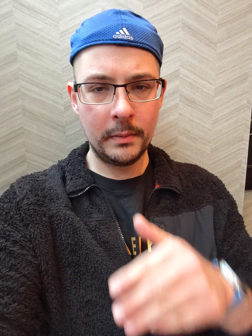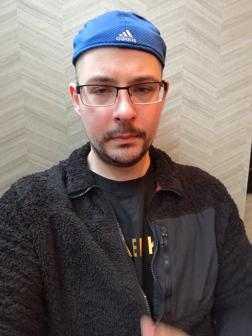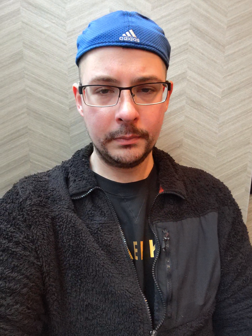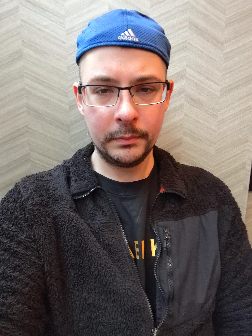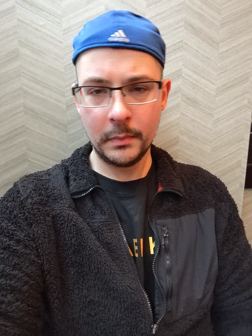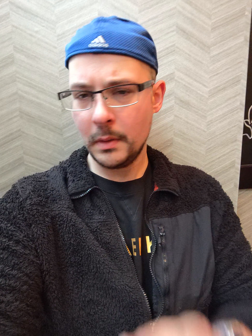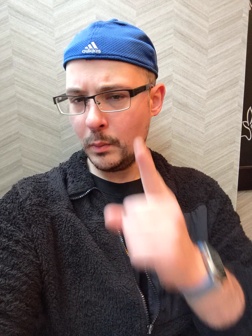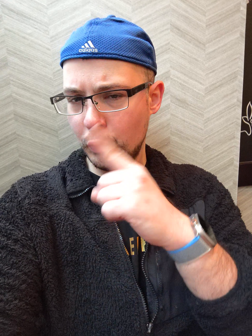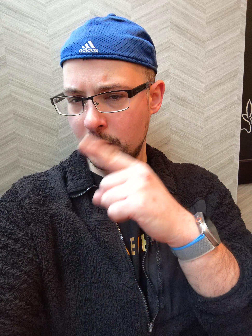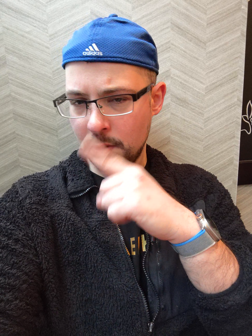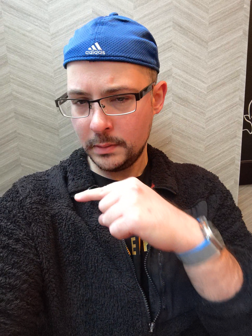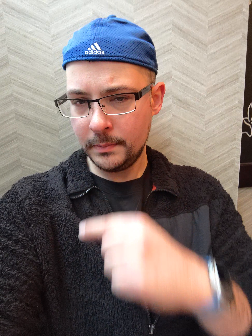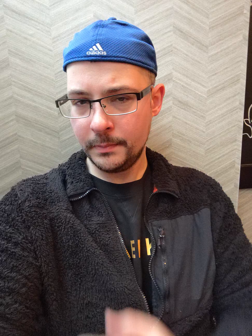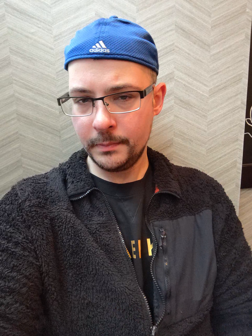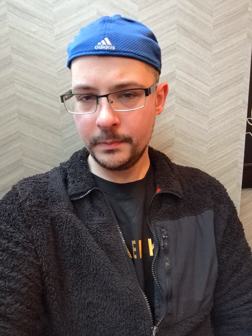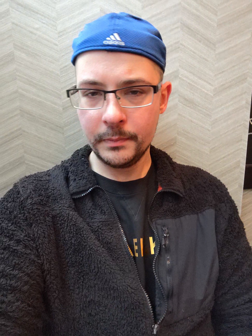pretend